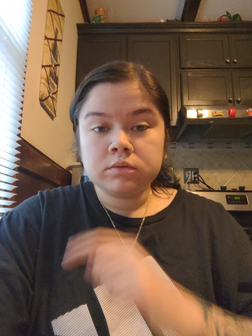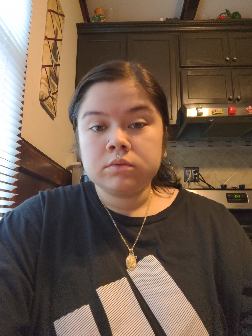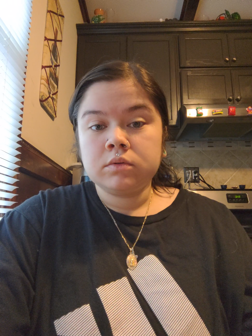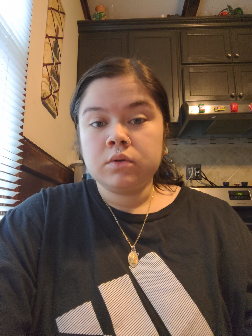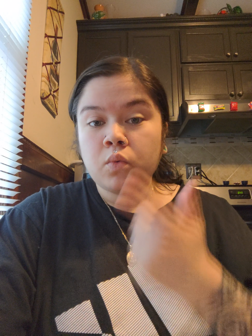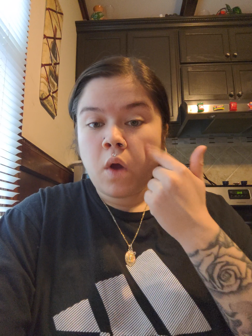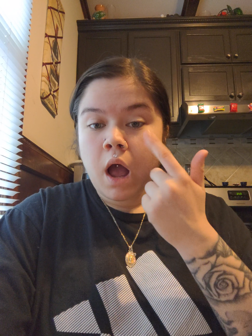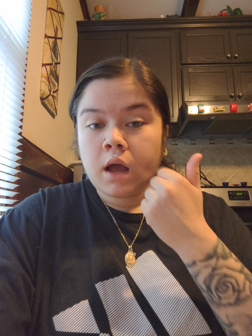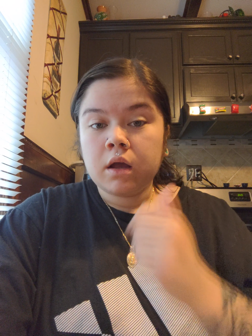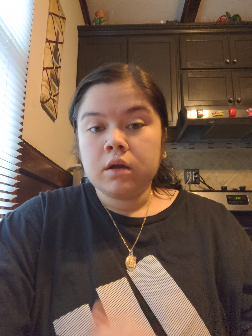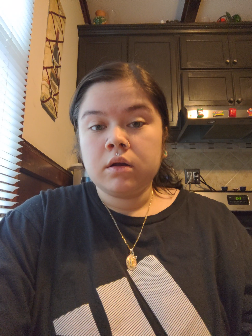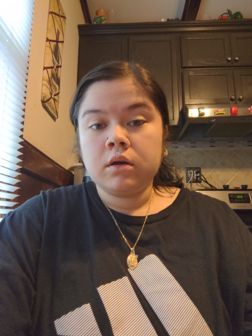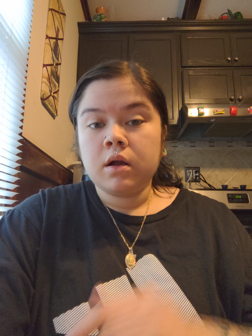cry